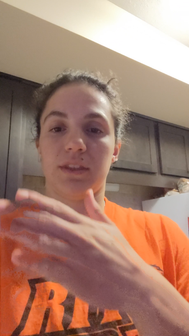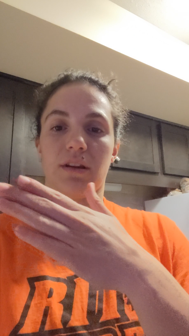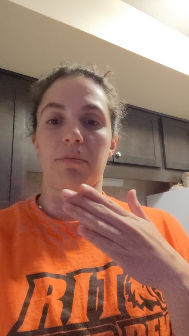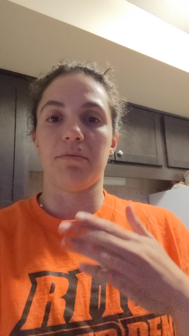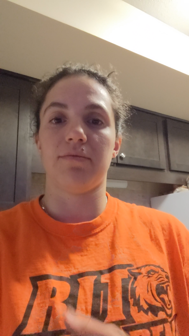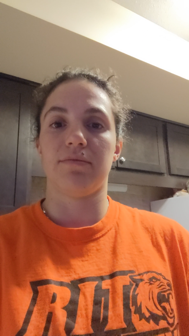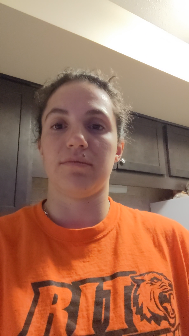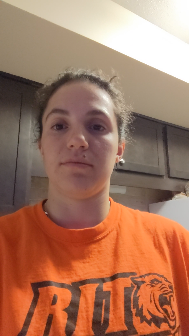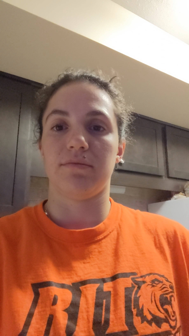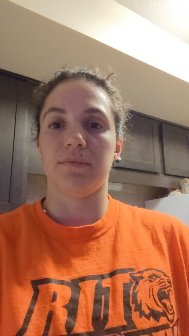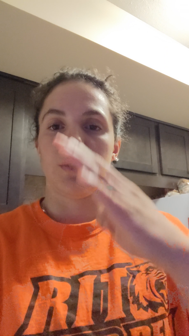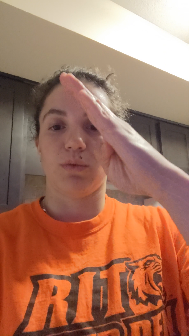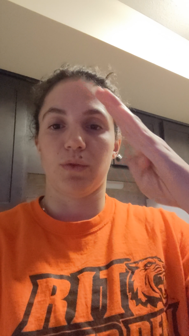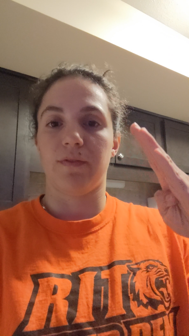roof